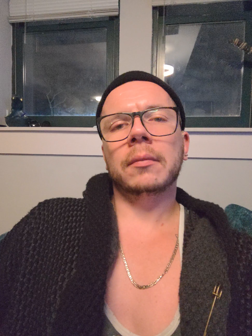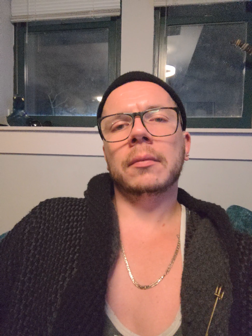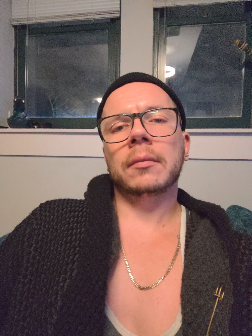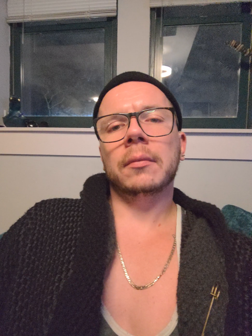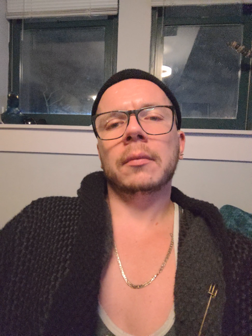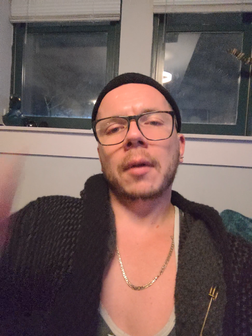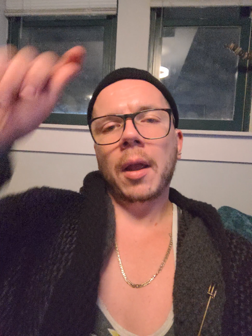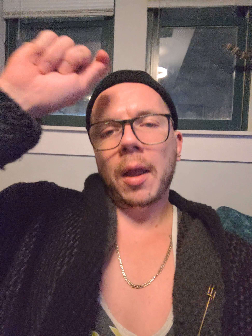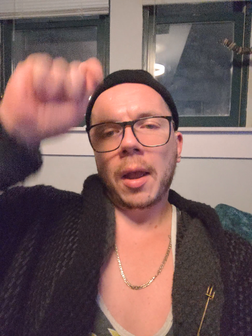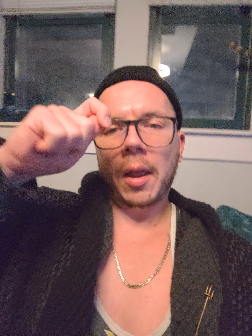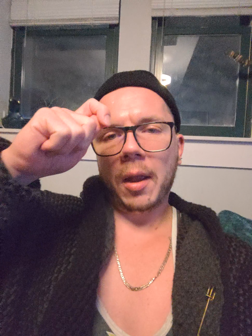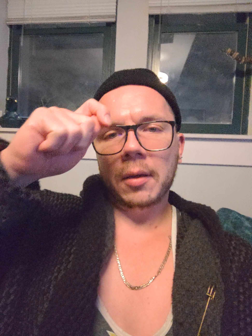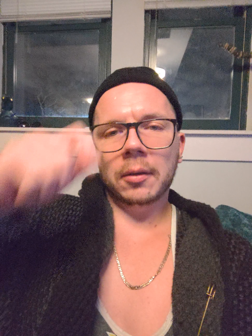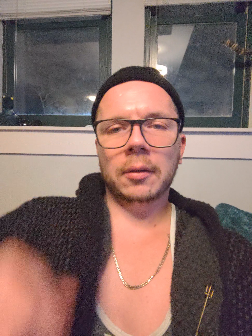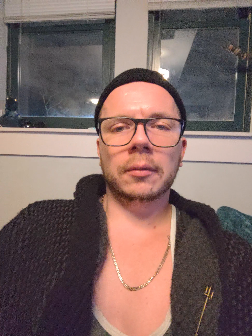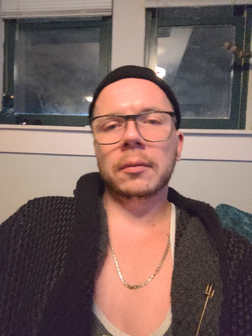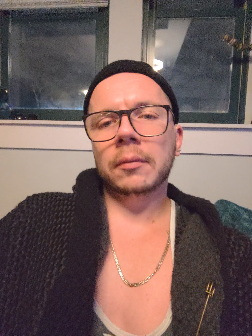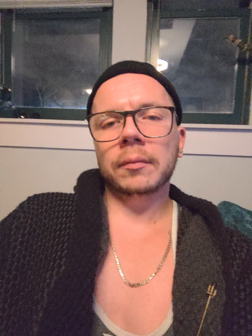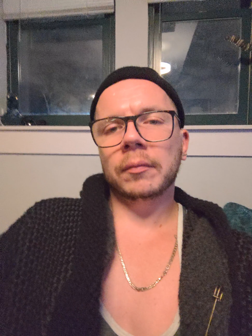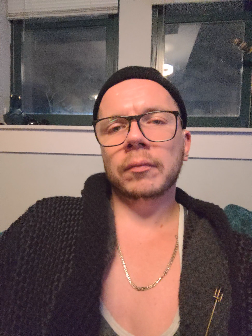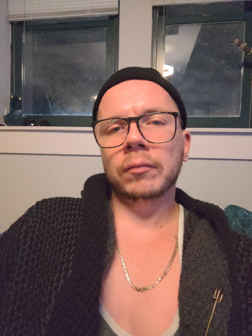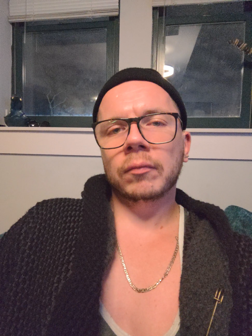hat